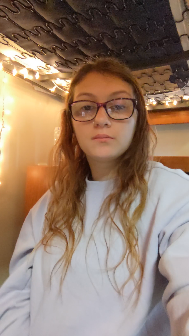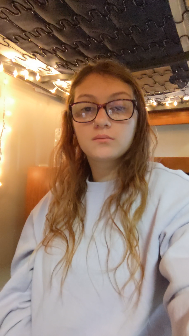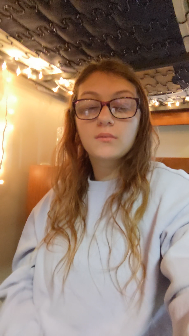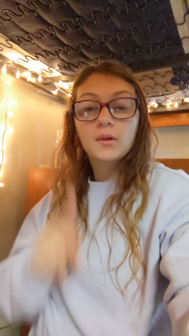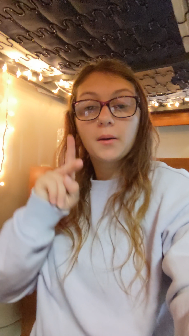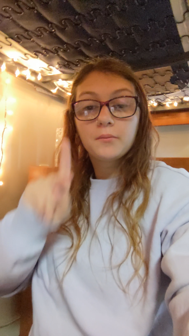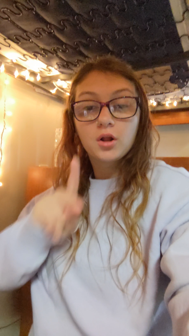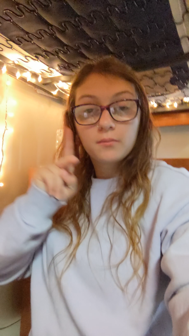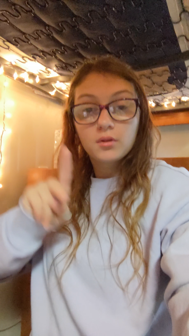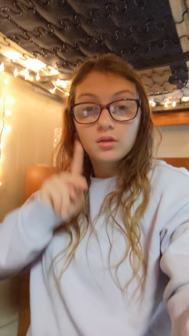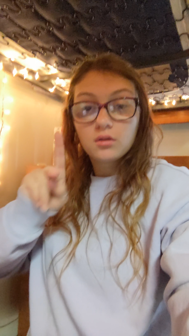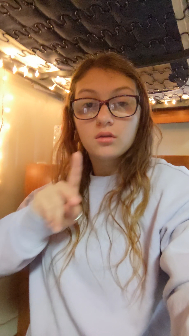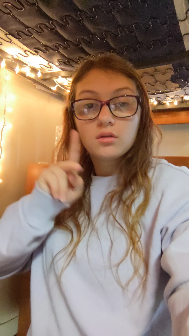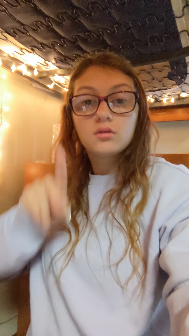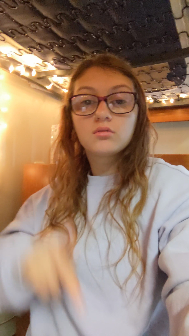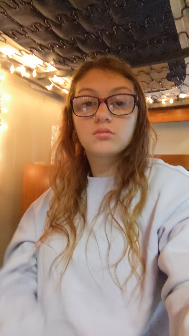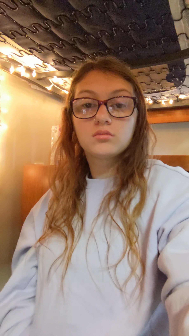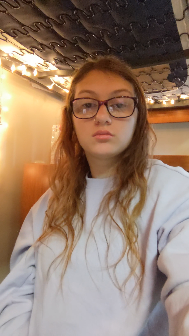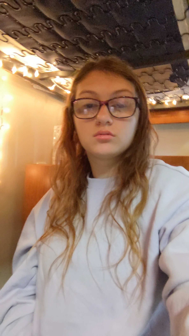people